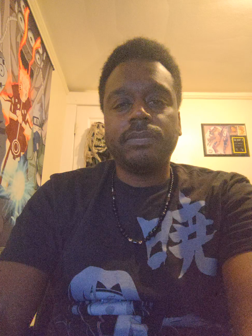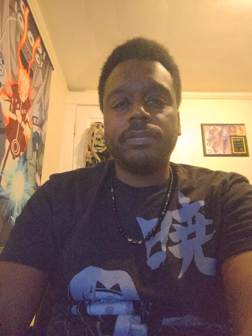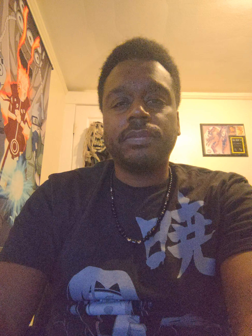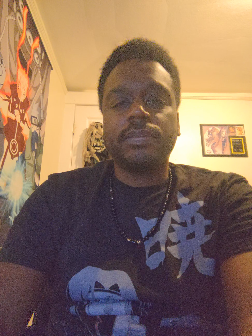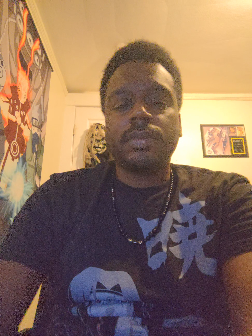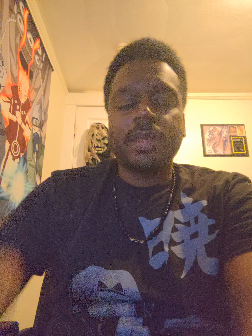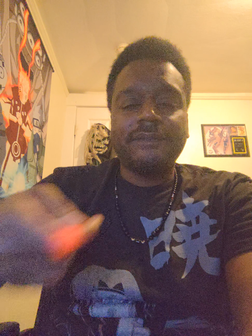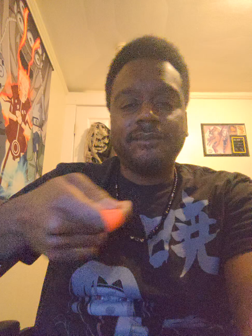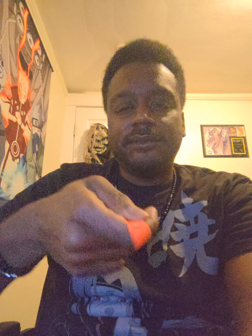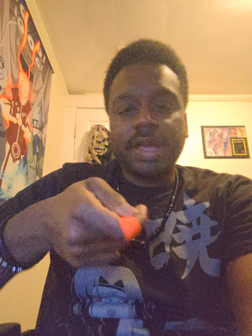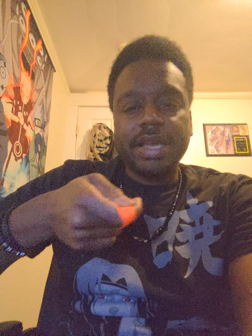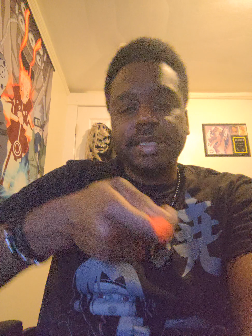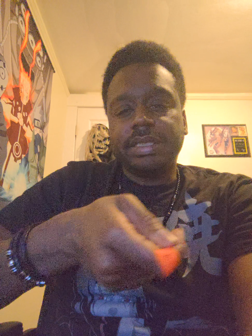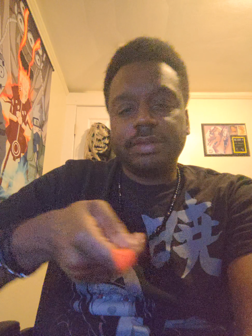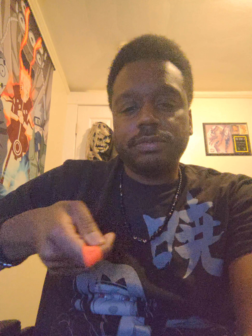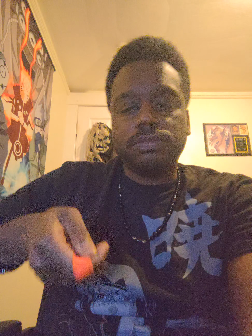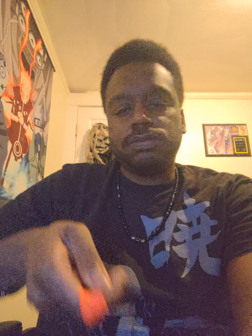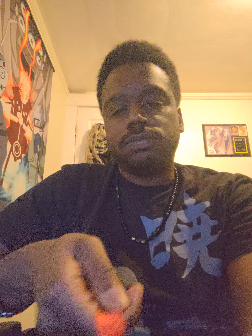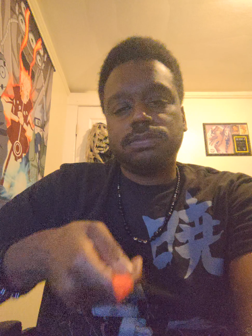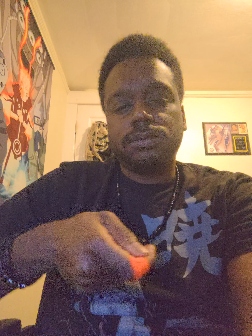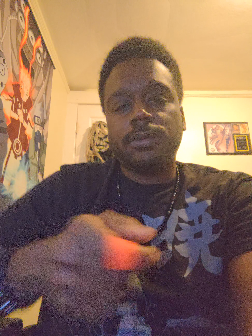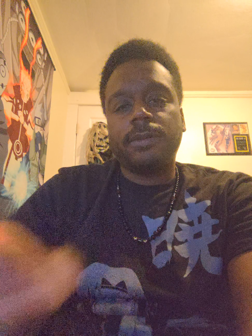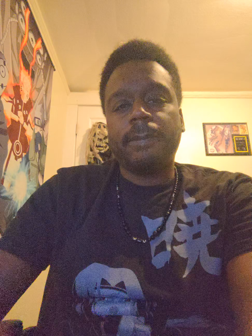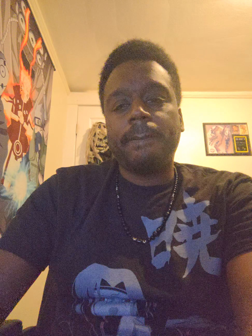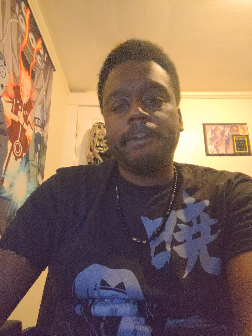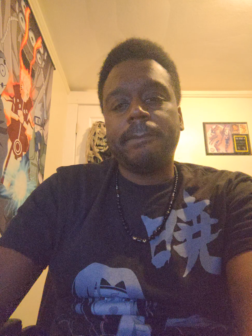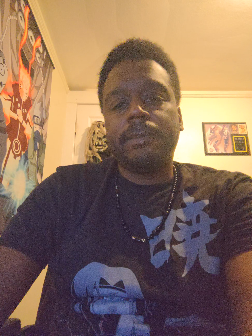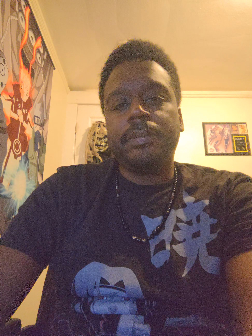vacuum